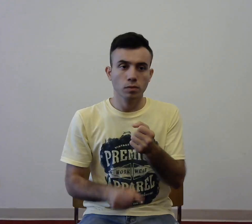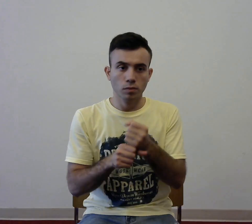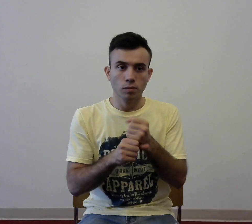etmək